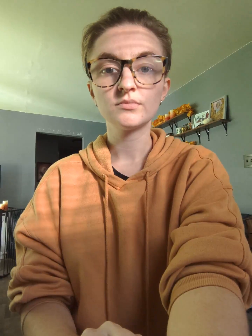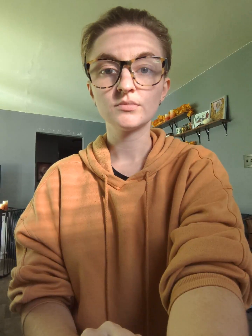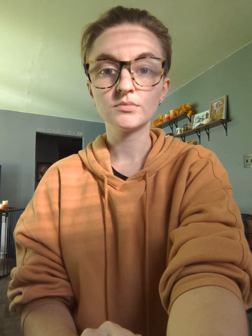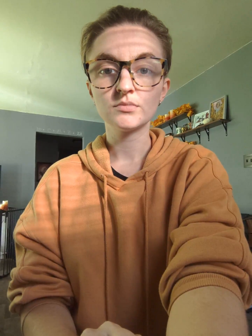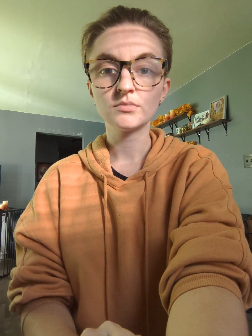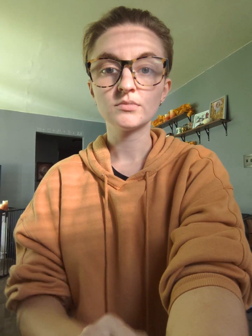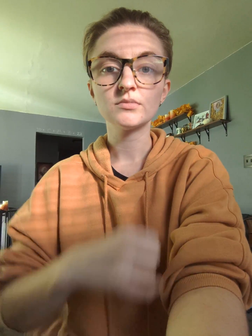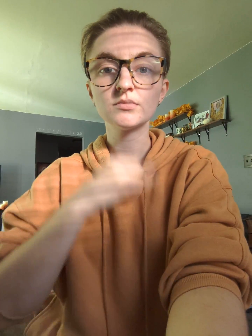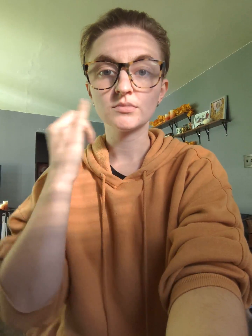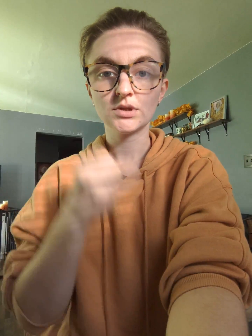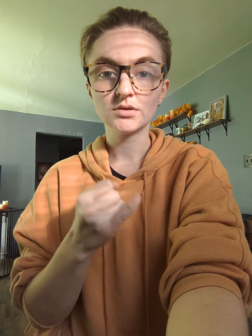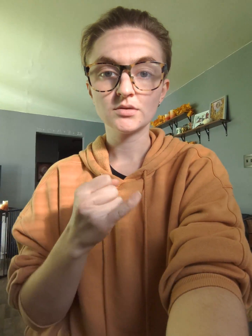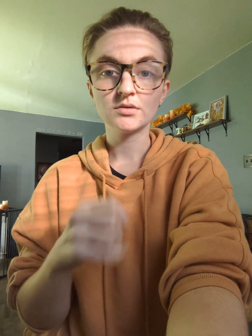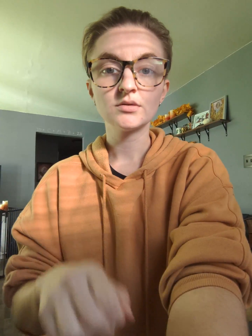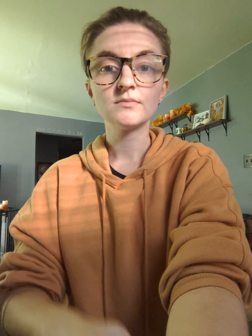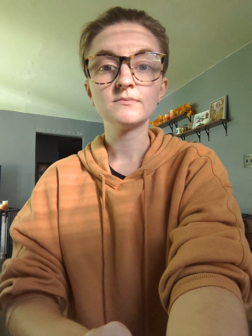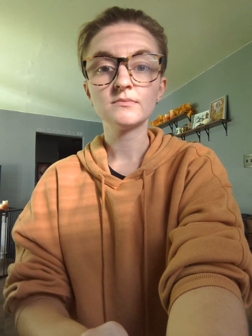last